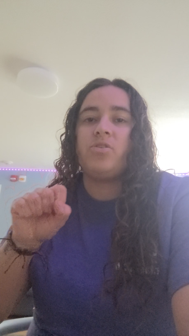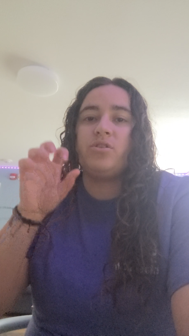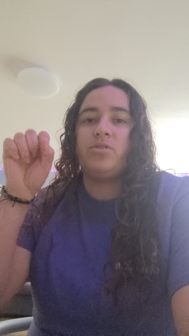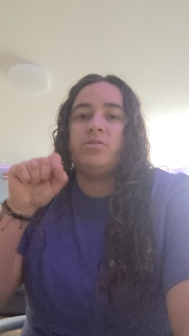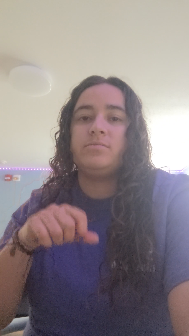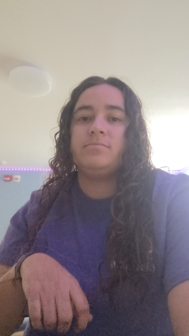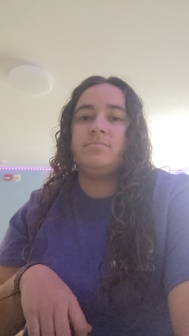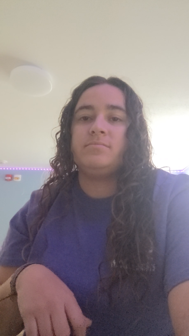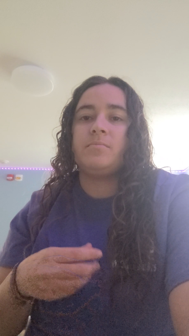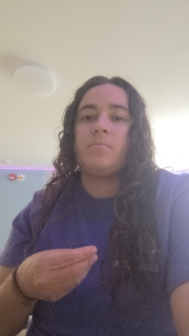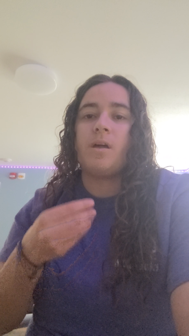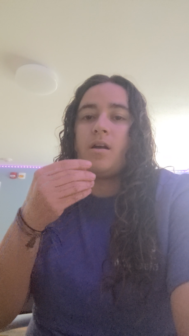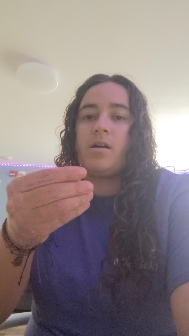buy